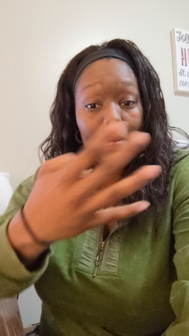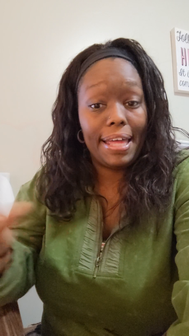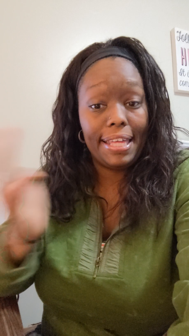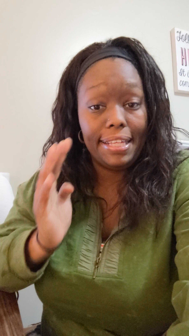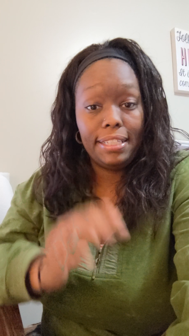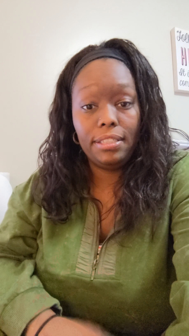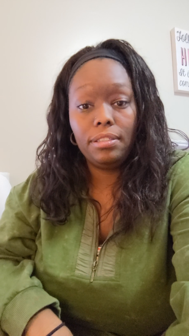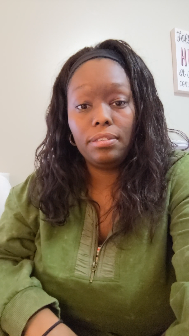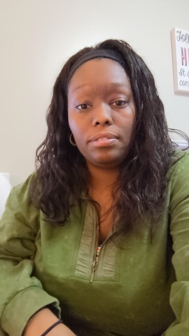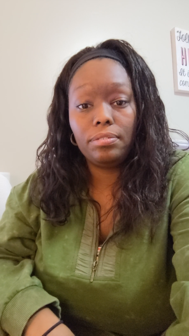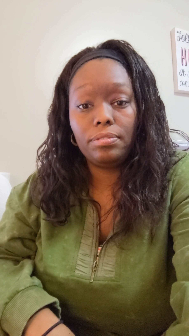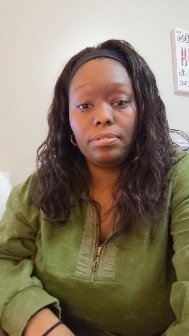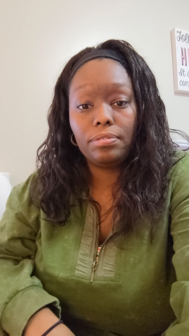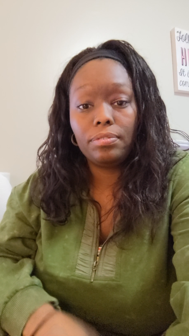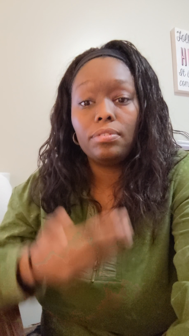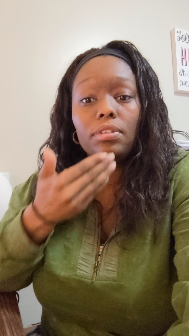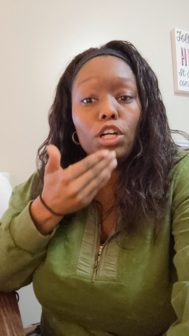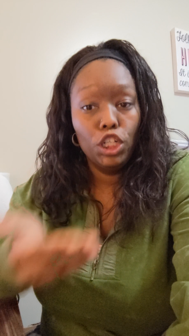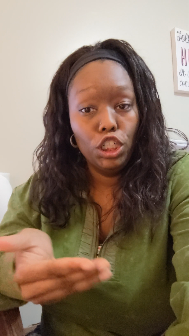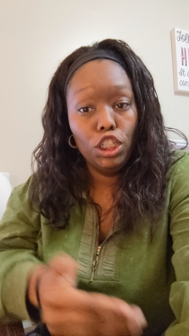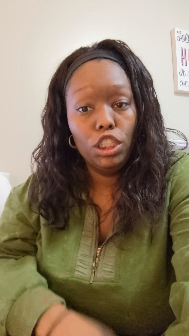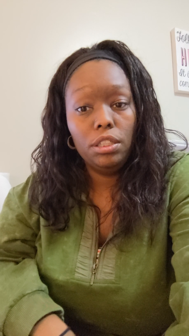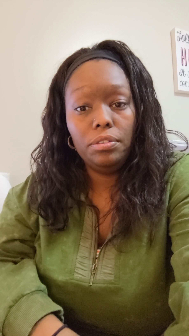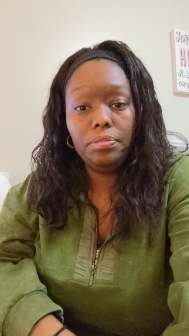good